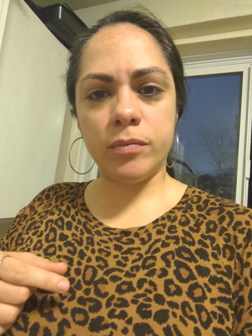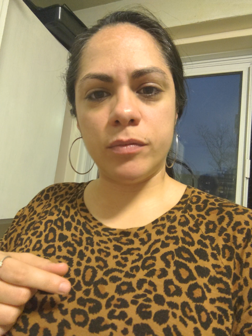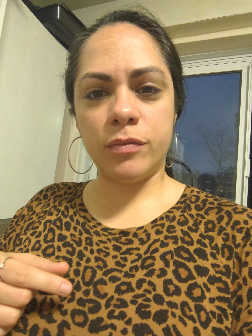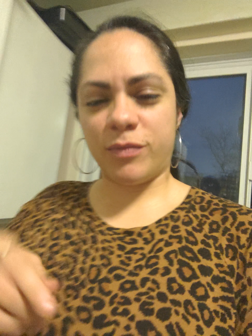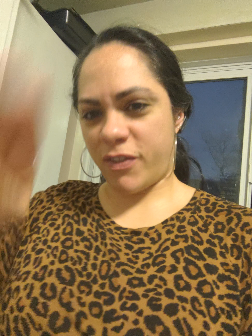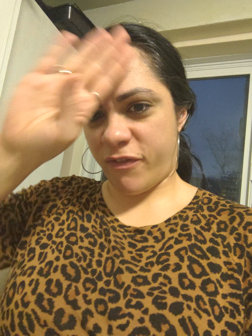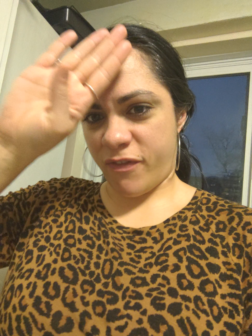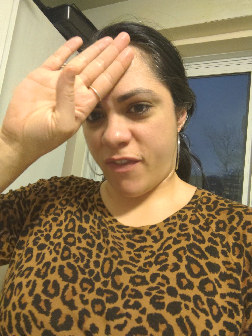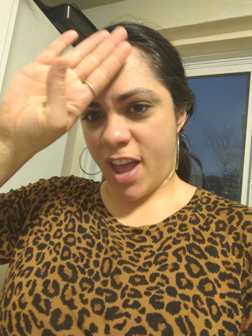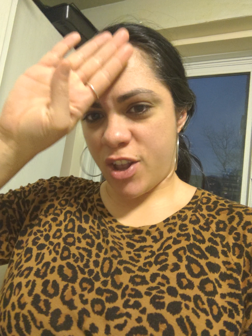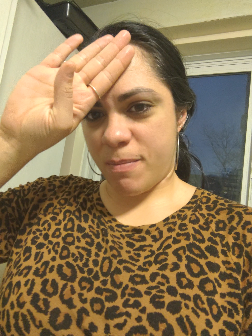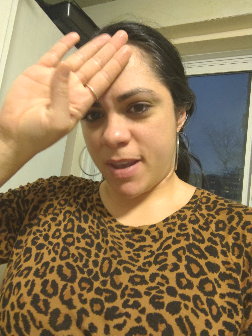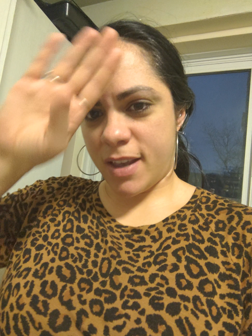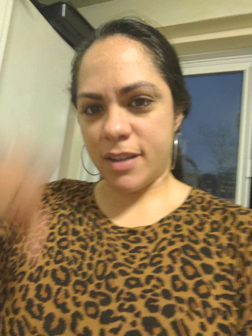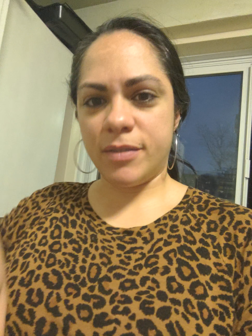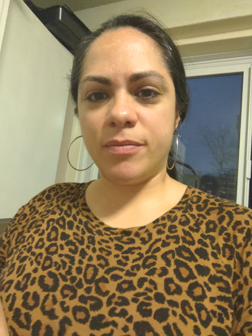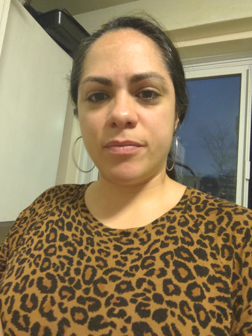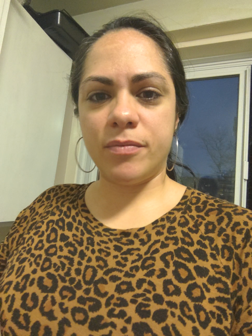fireman